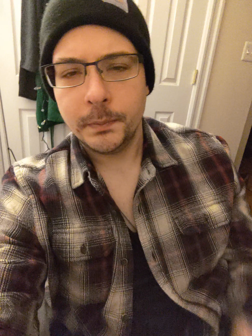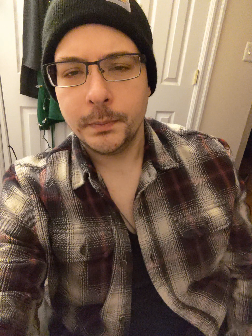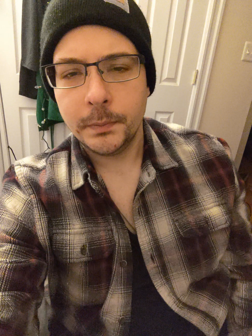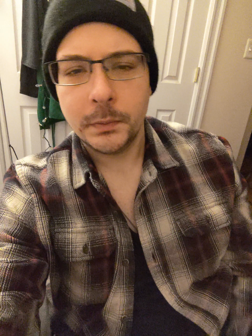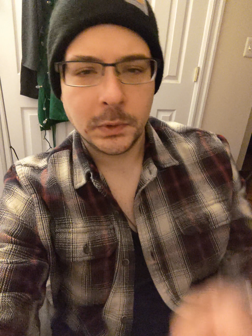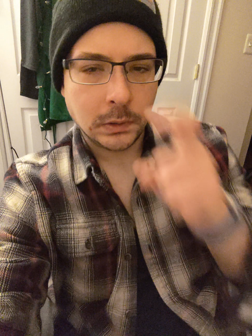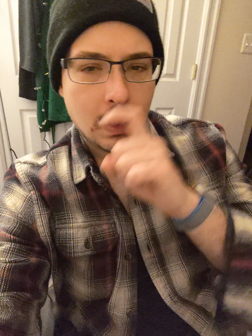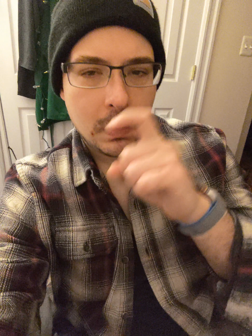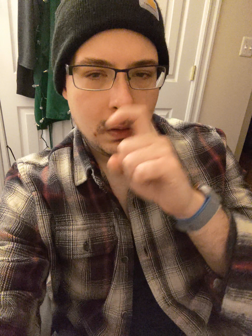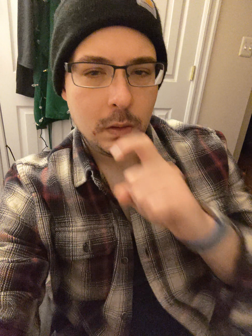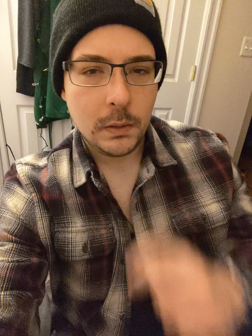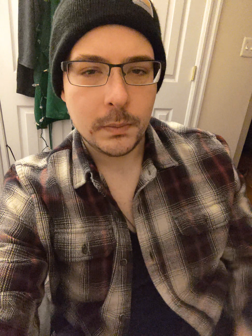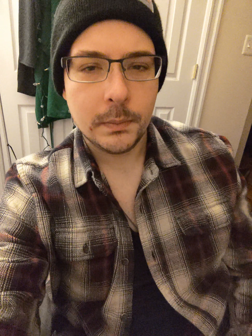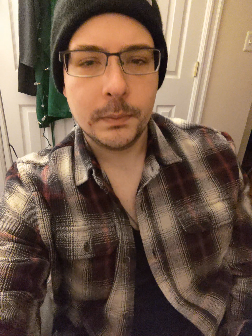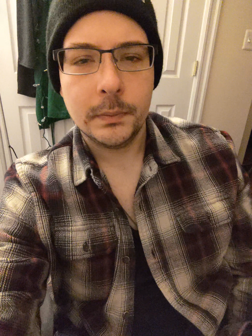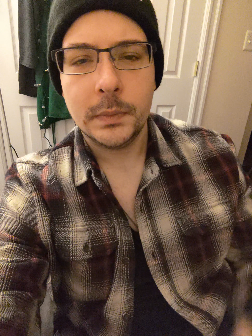doll